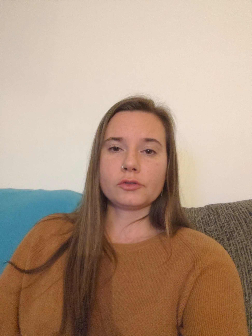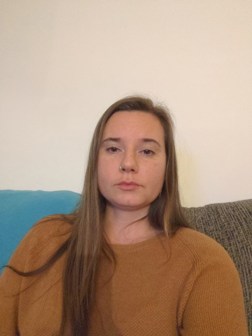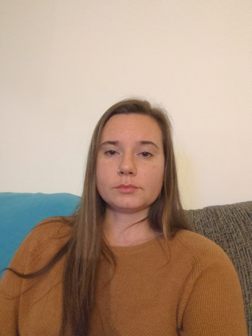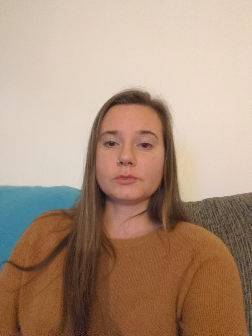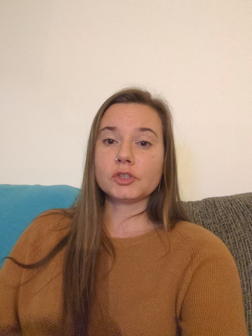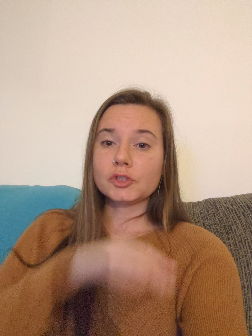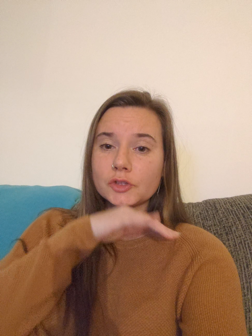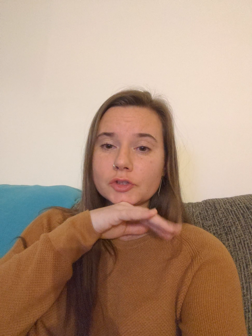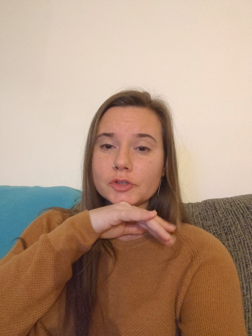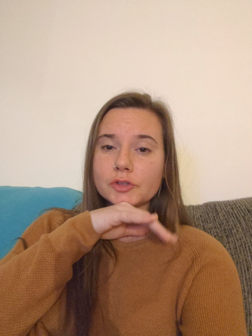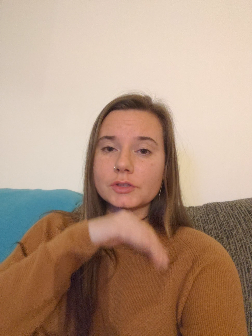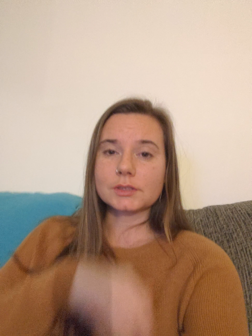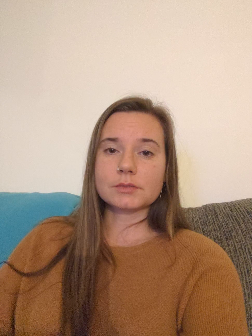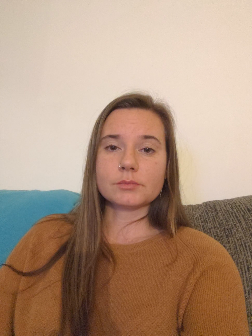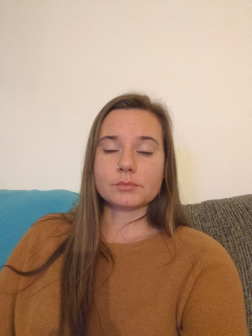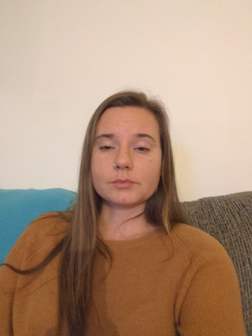dirty